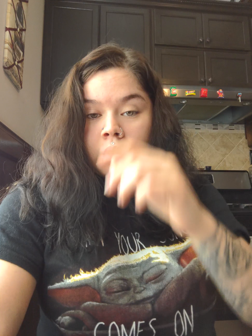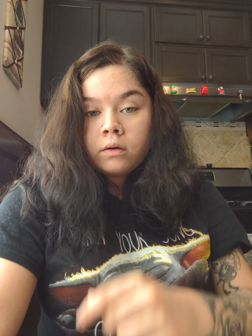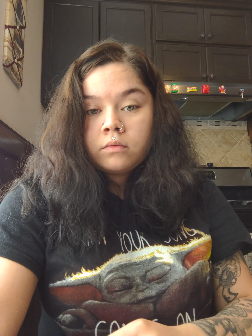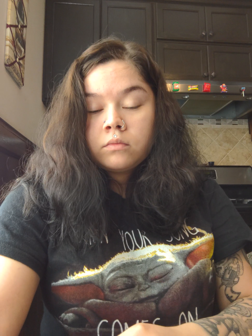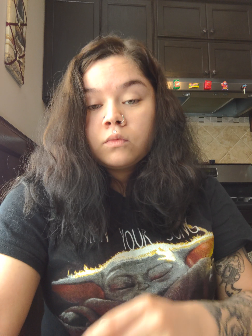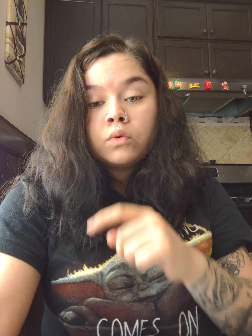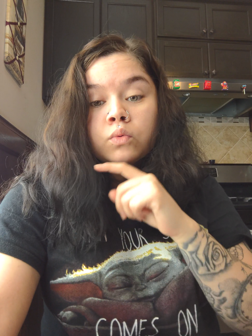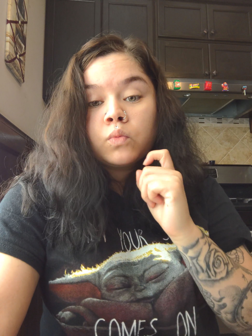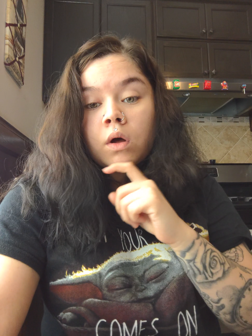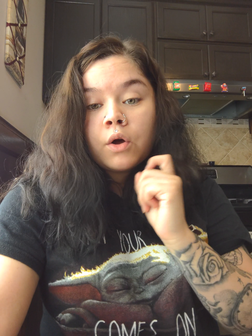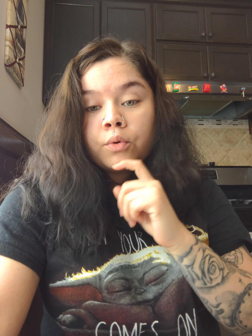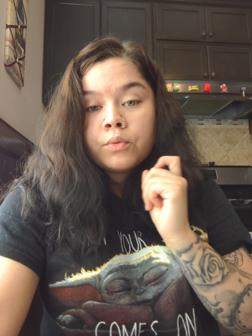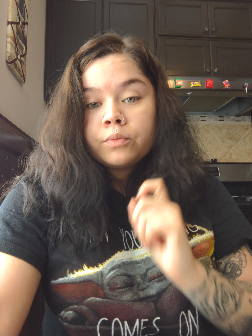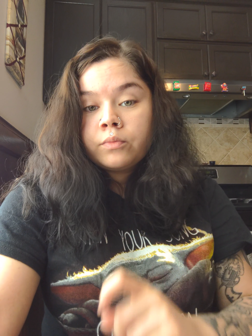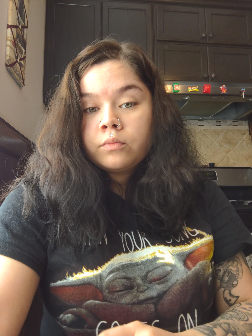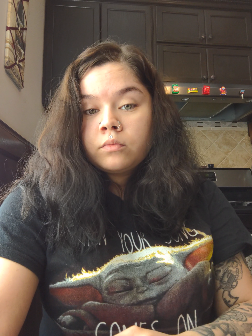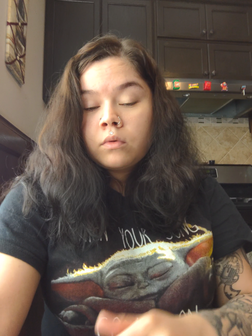dryer